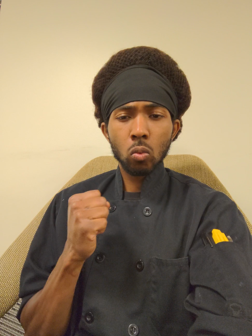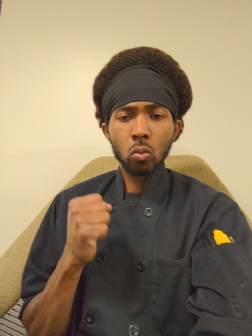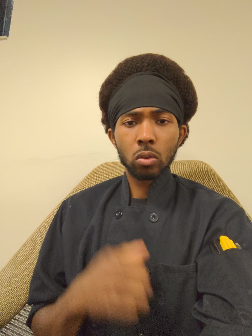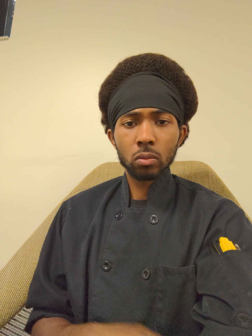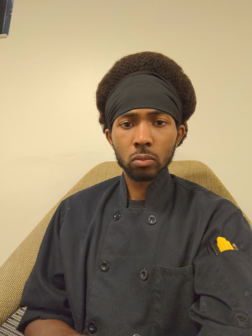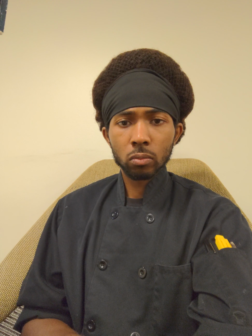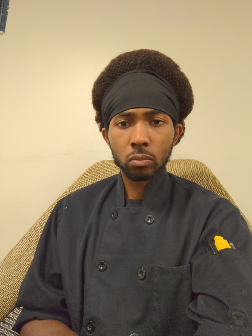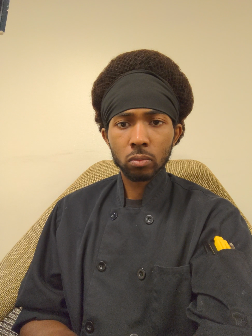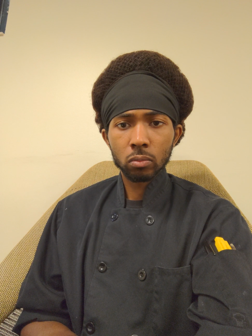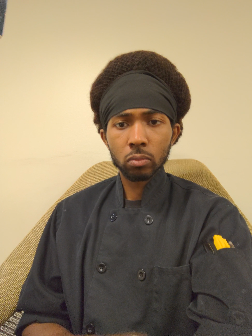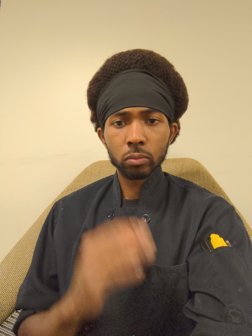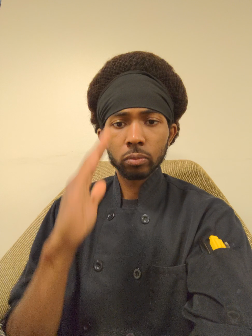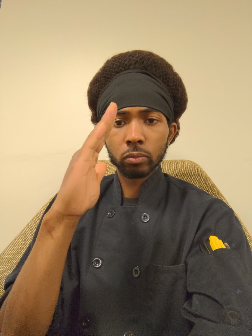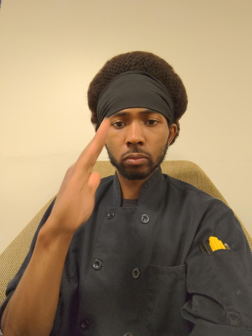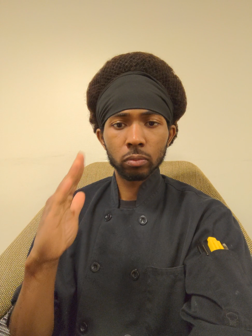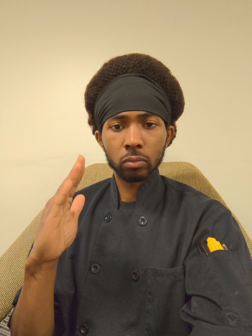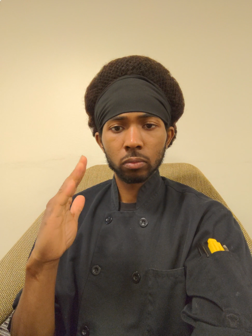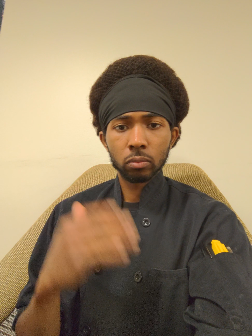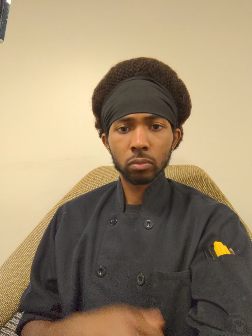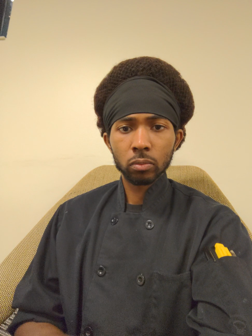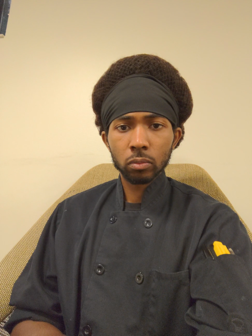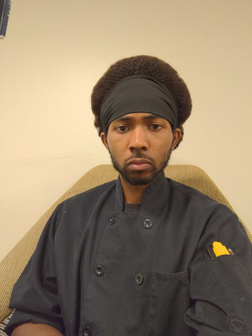roof